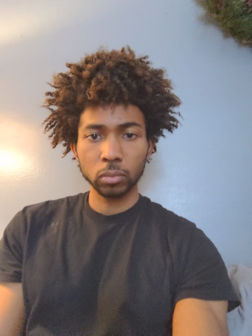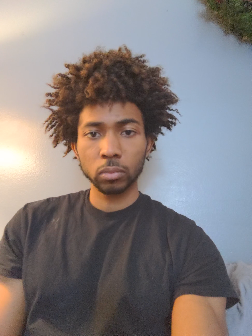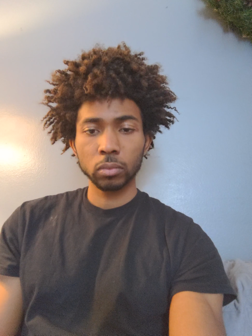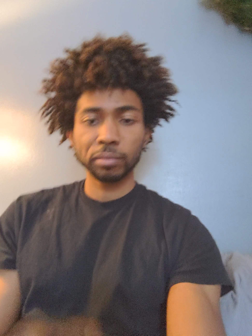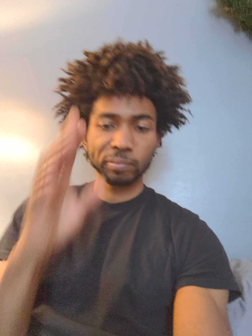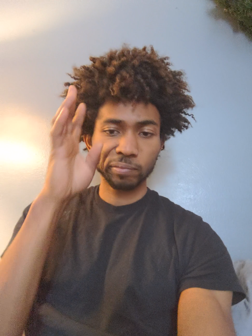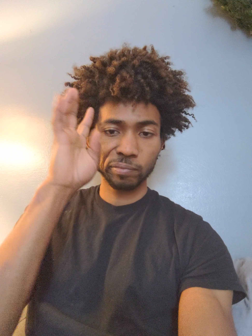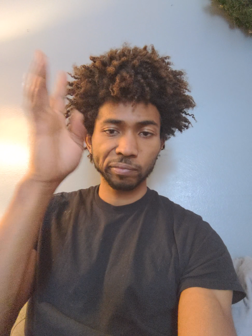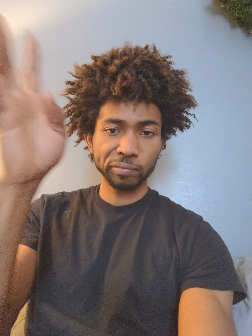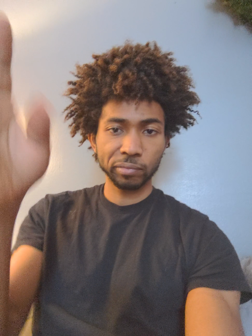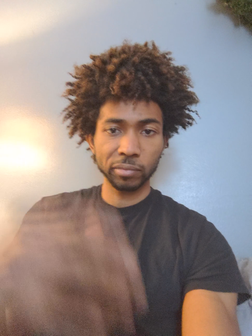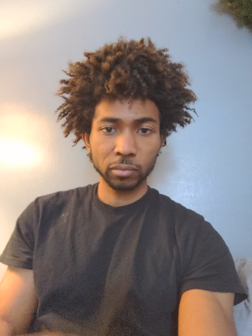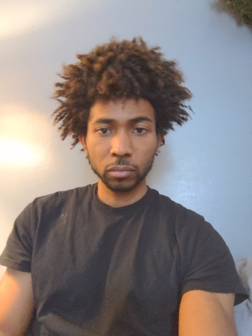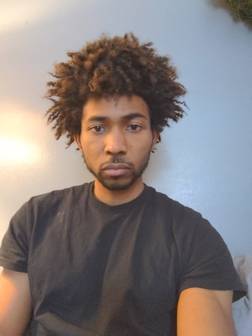pretend